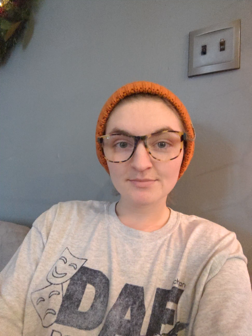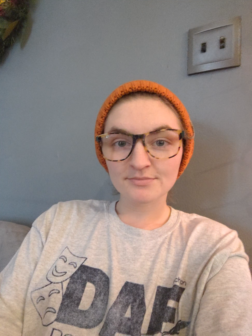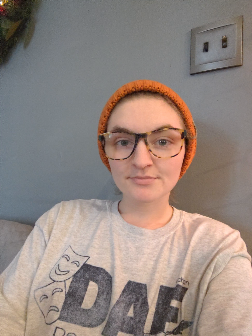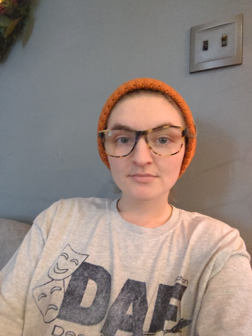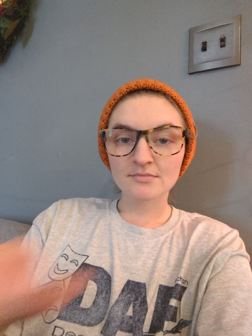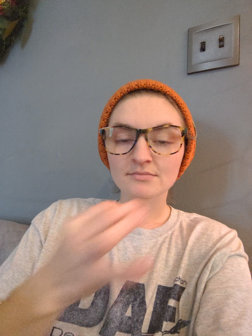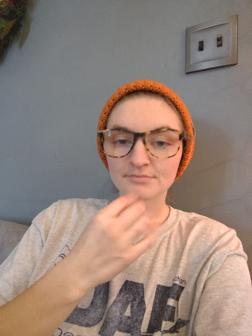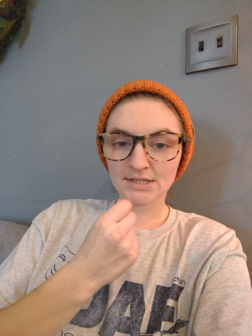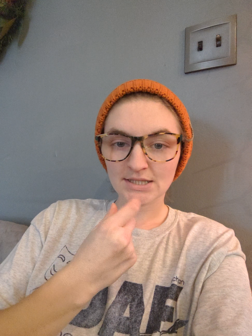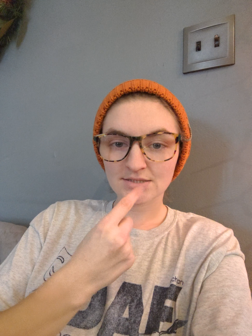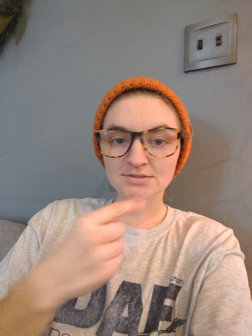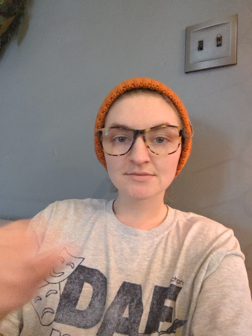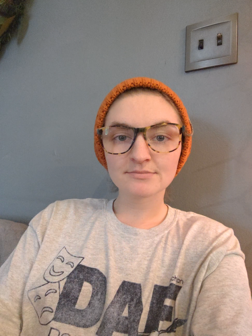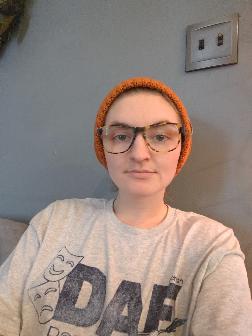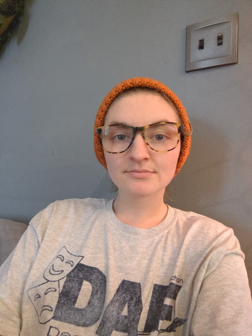snack